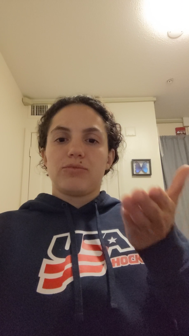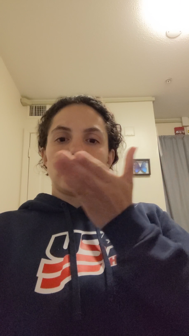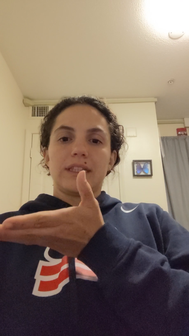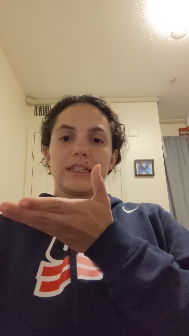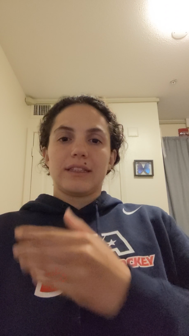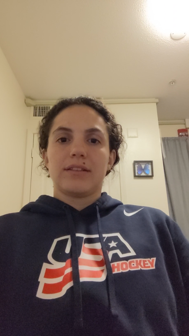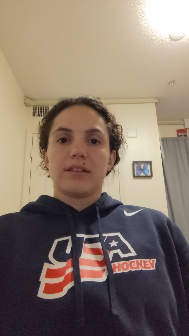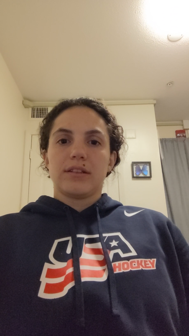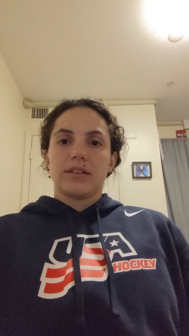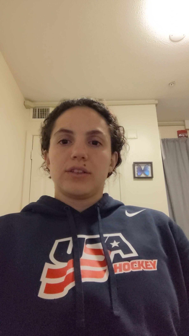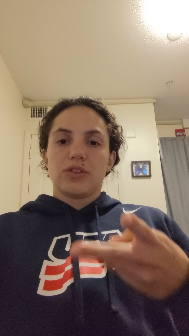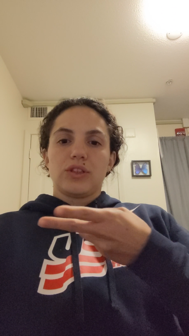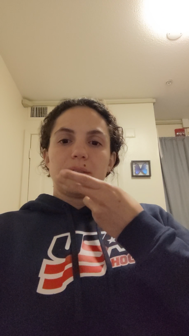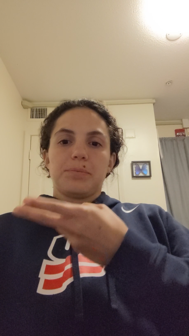sheep